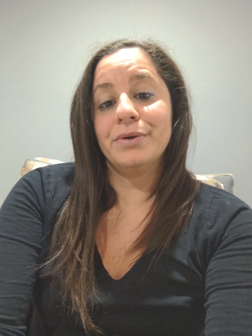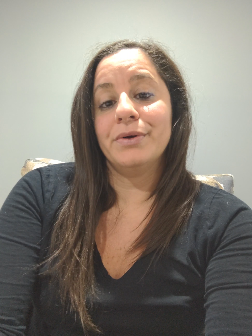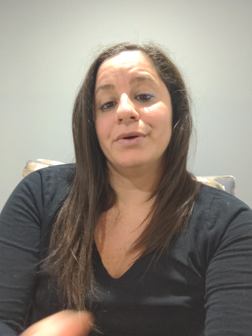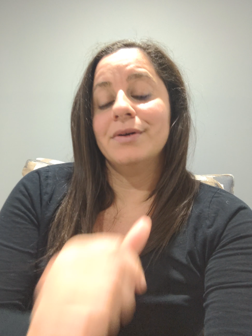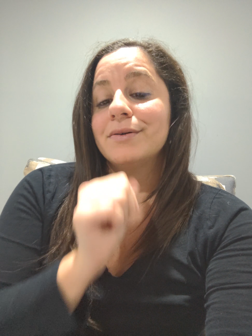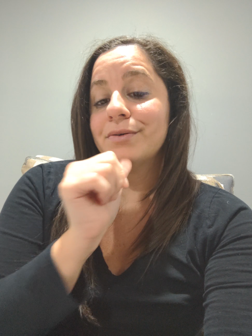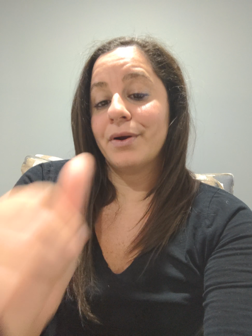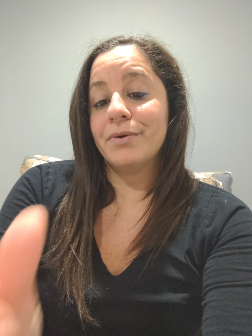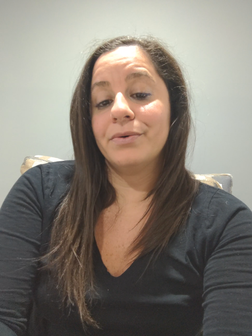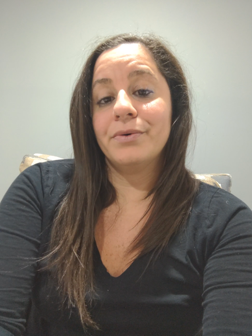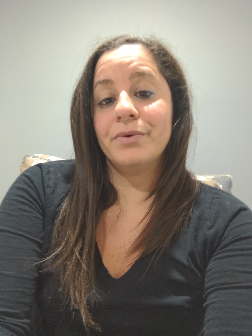not